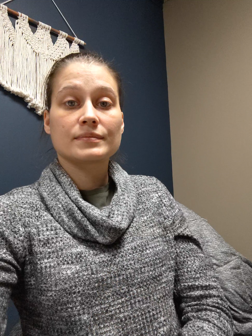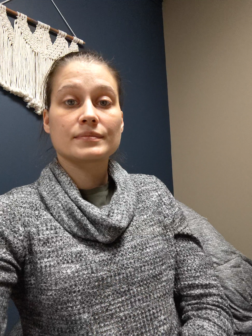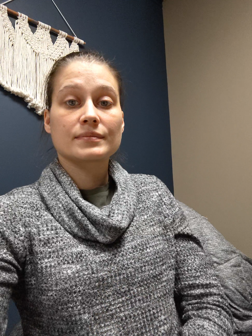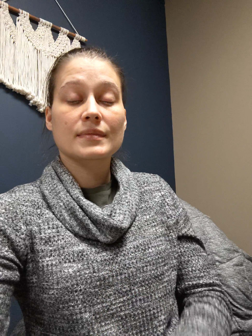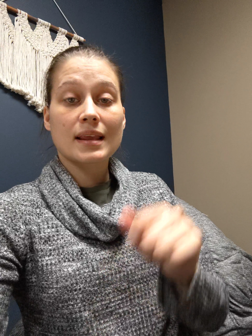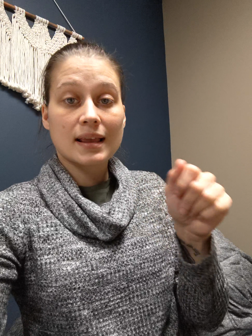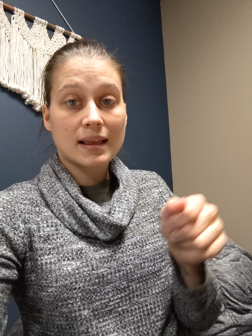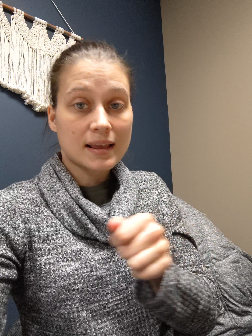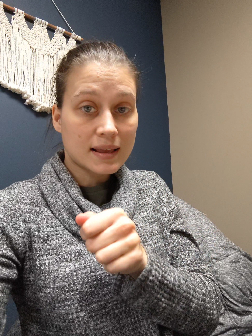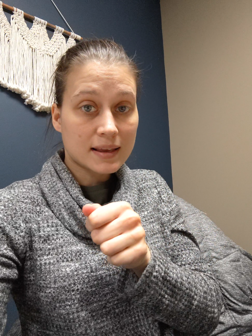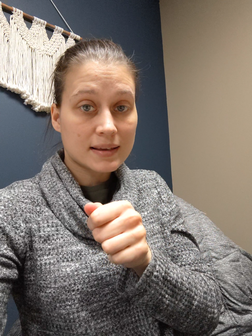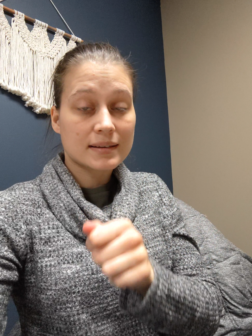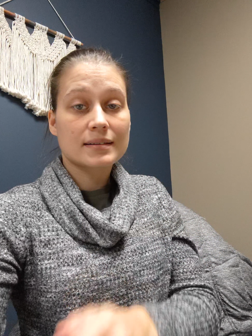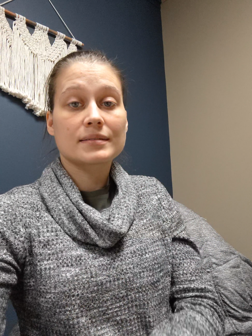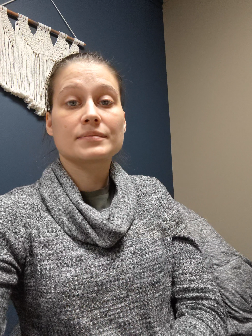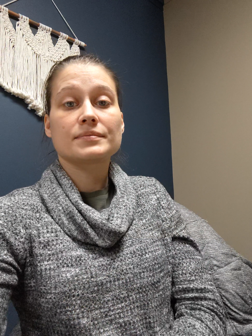hide